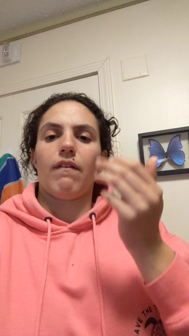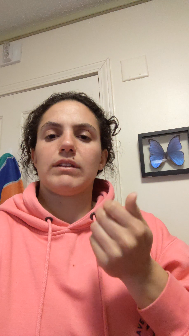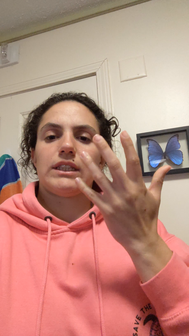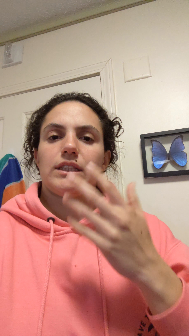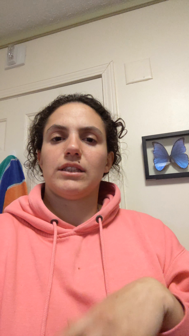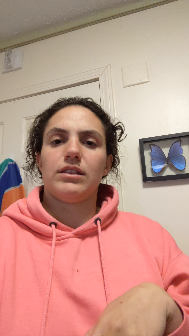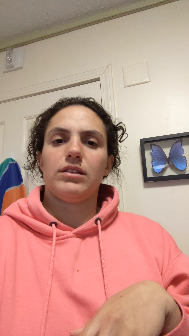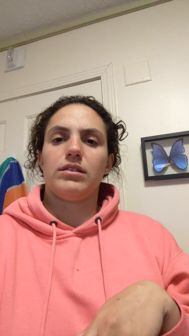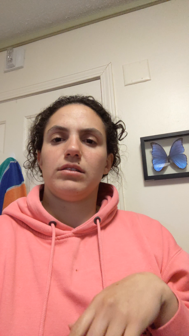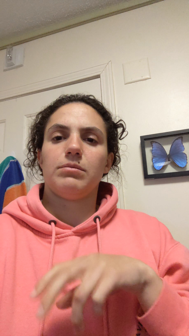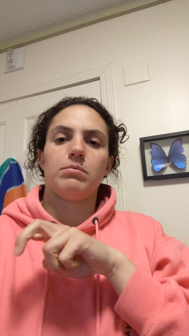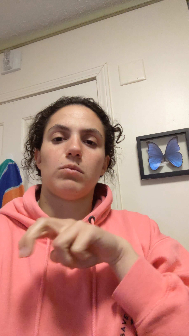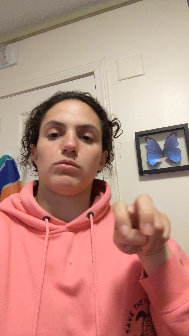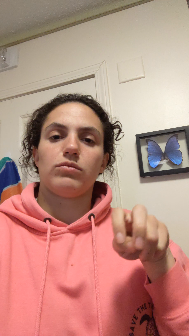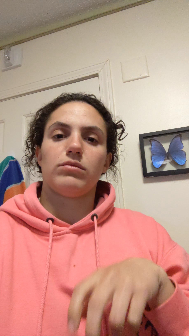porch